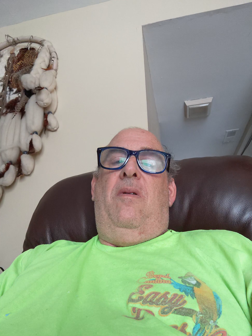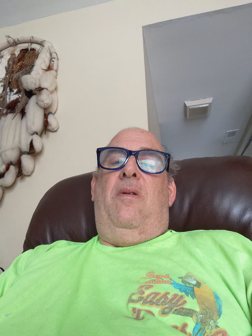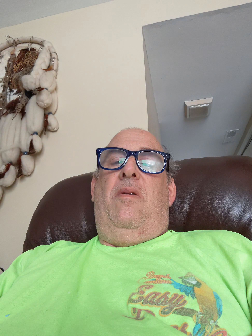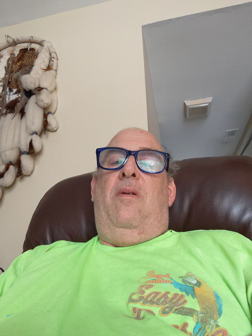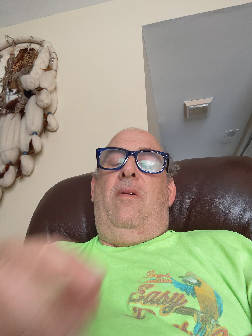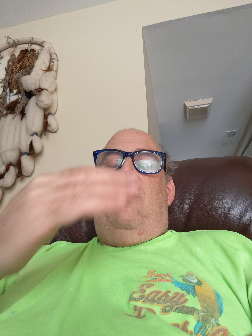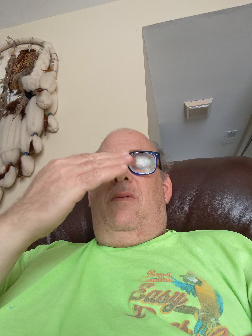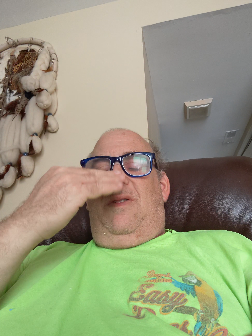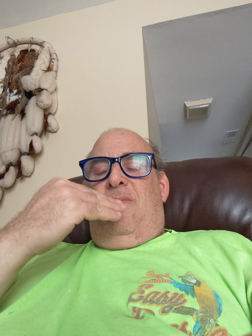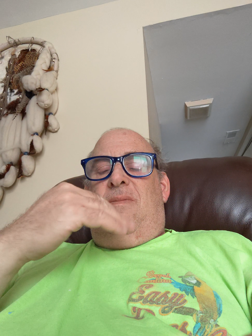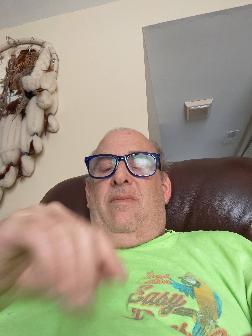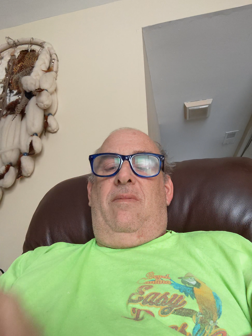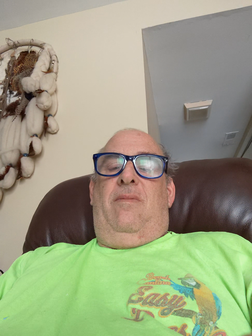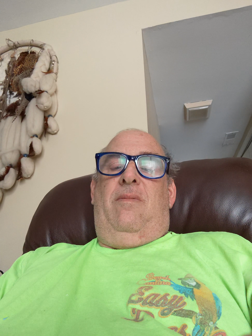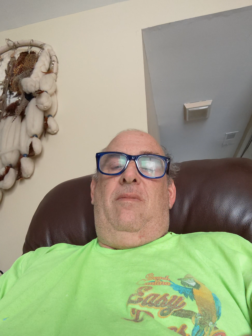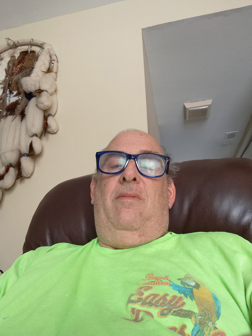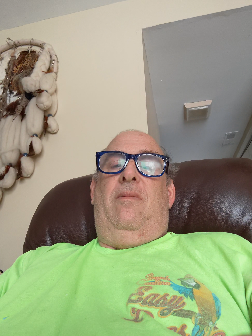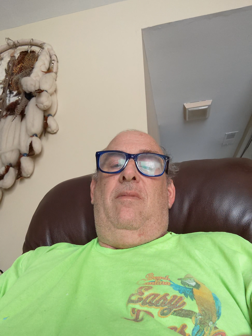sleep